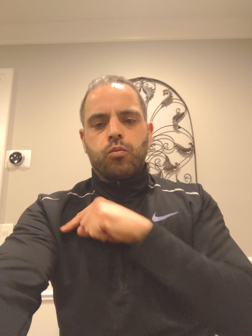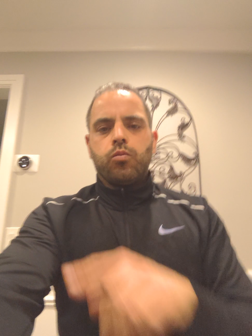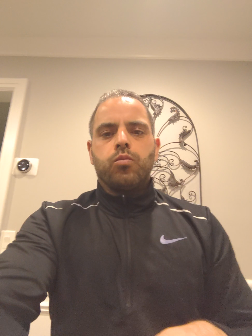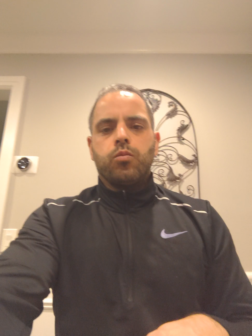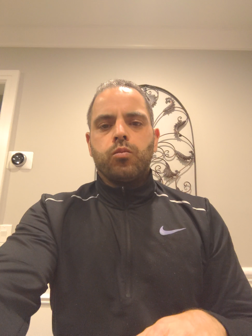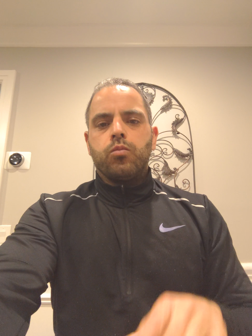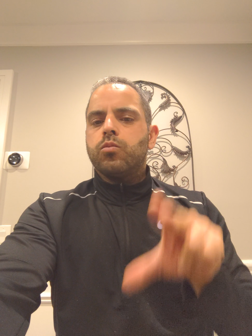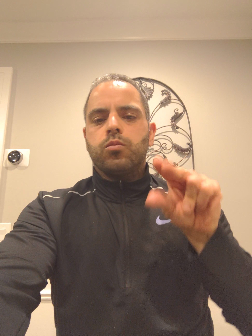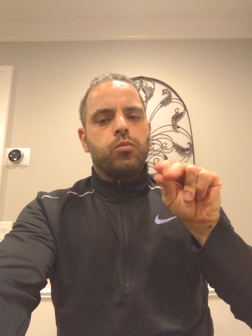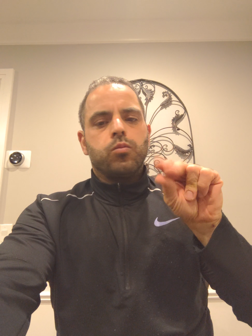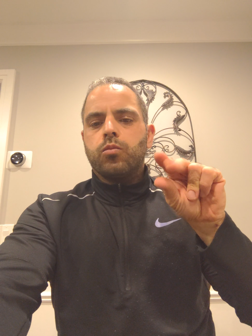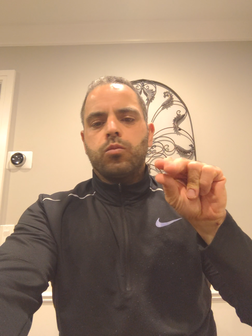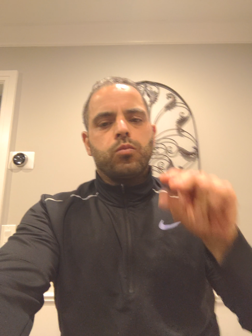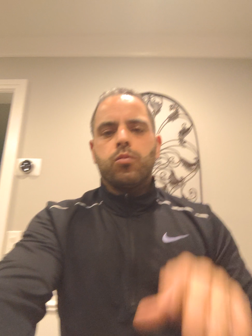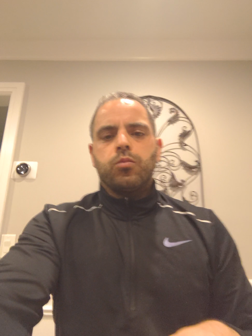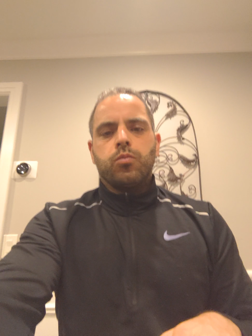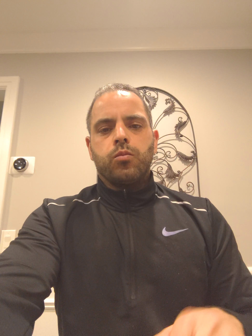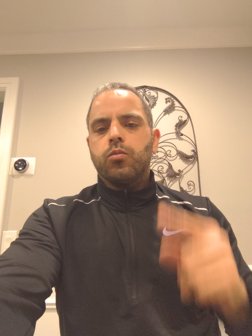no